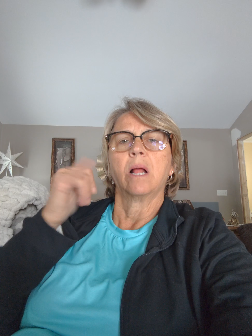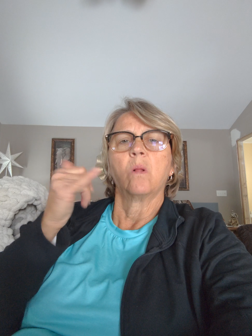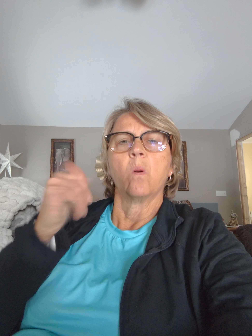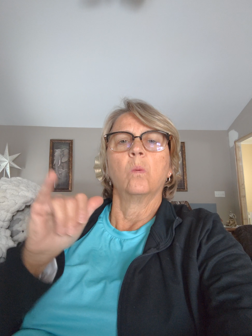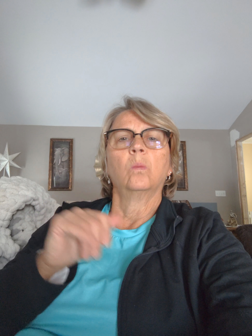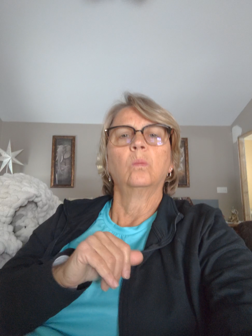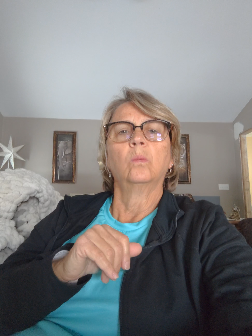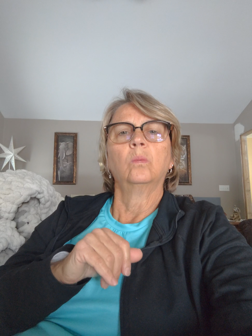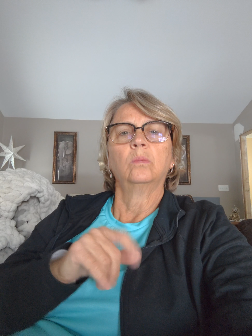yellow